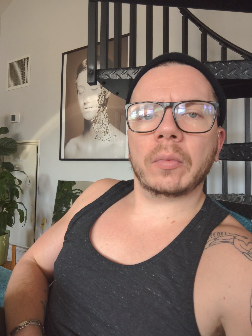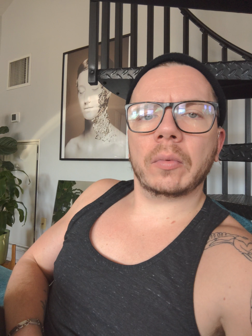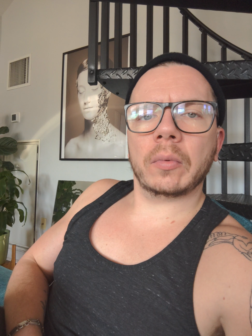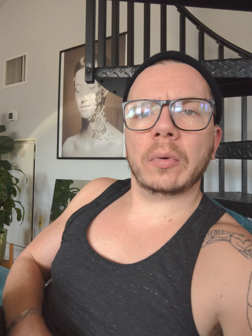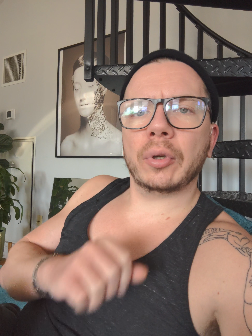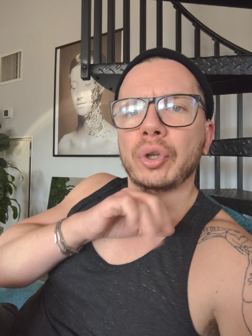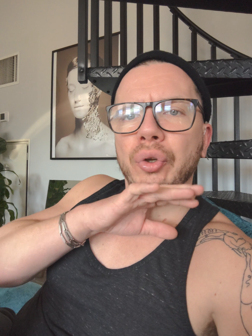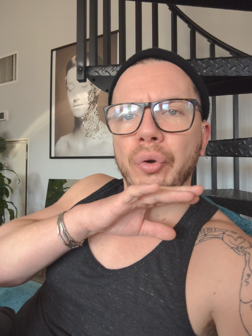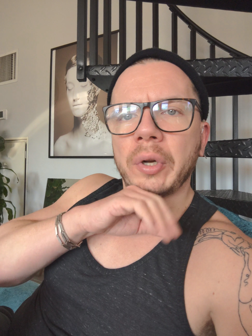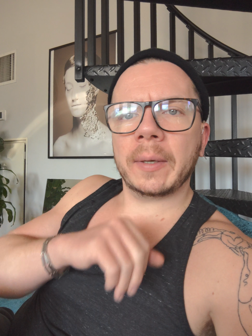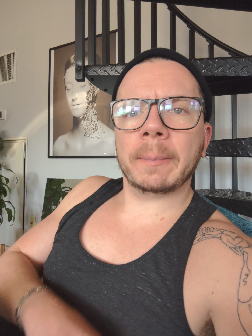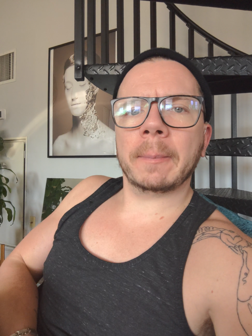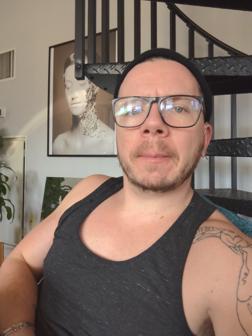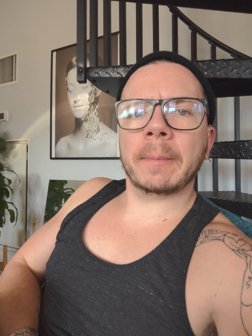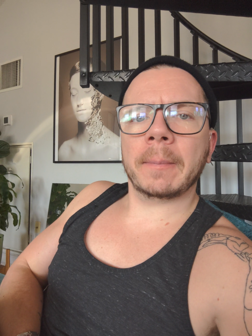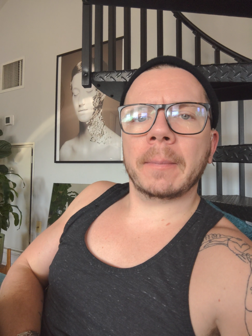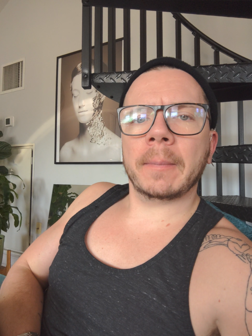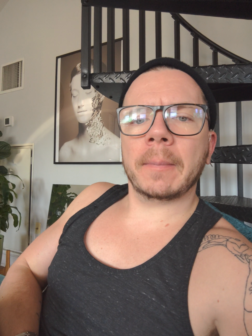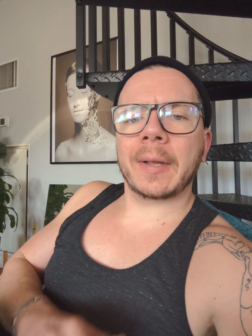dirty